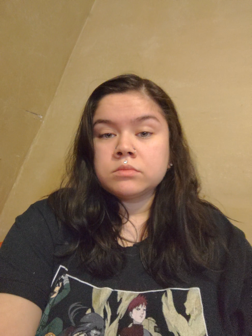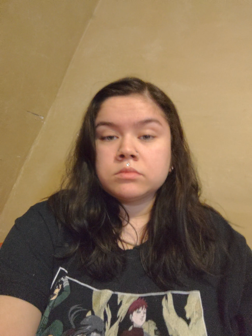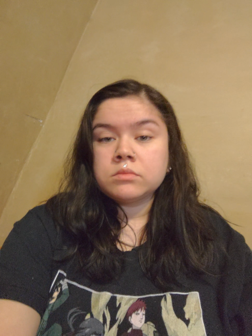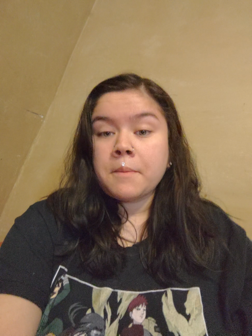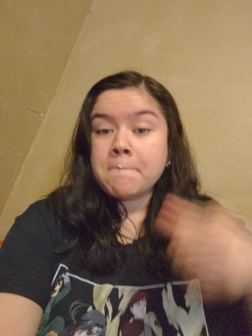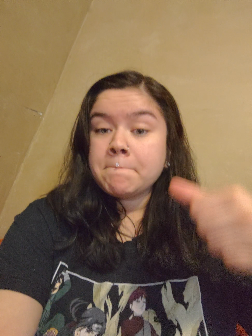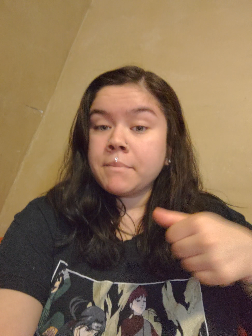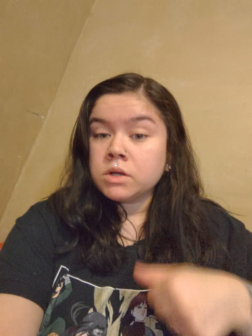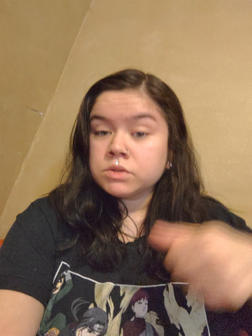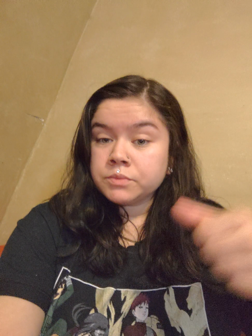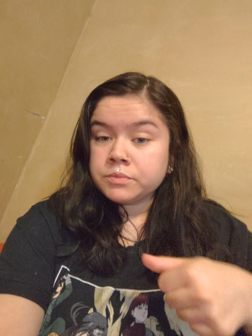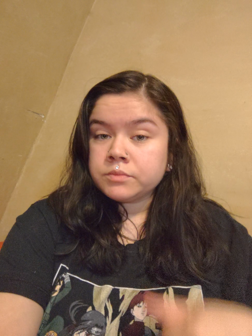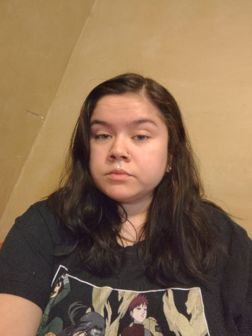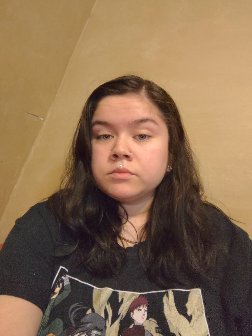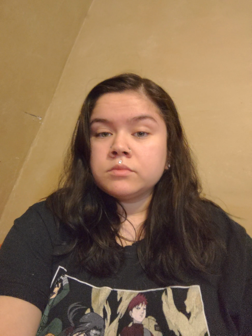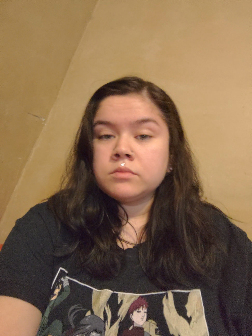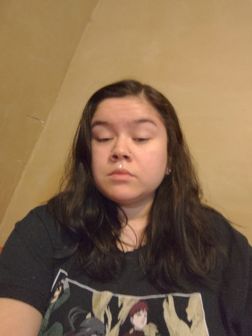puzzle